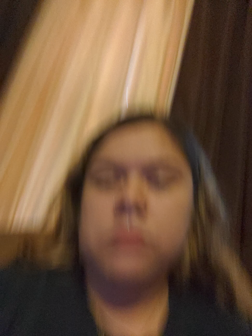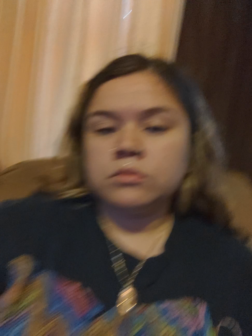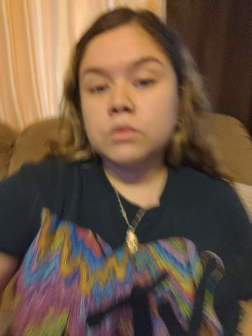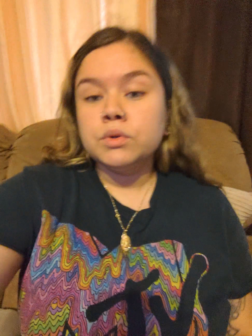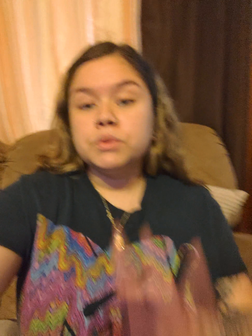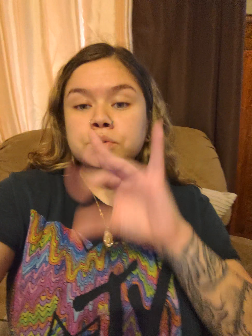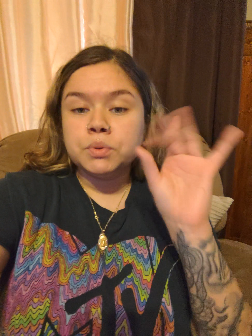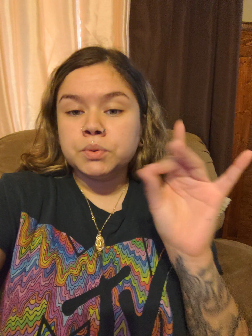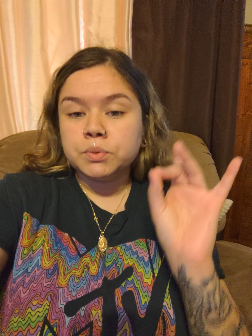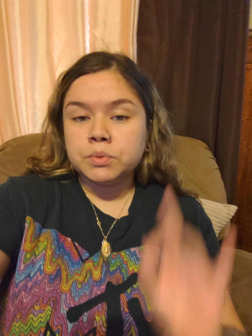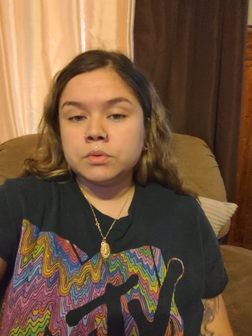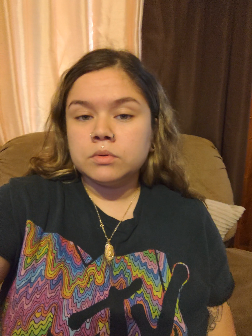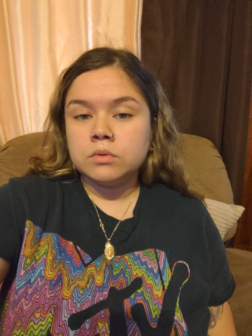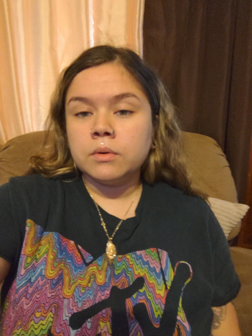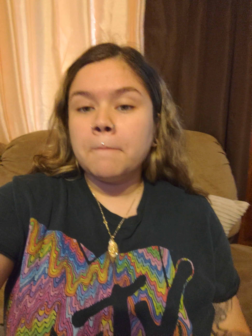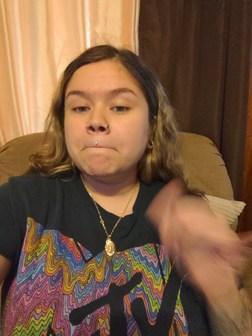choose